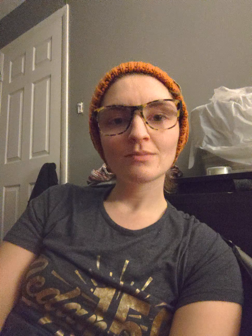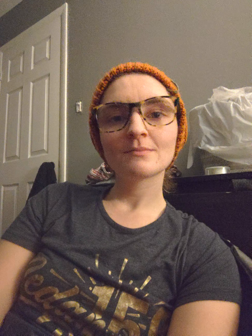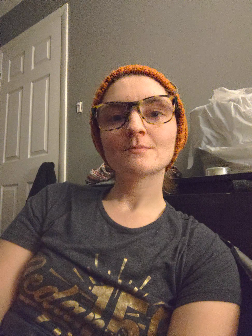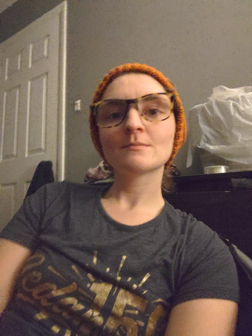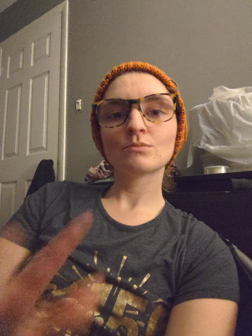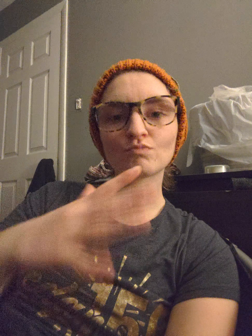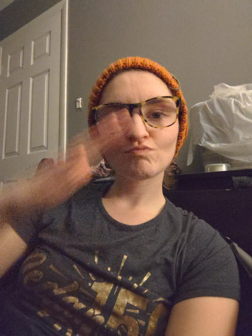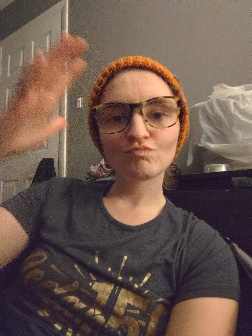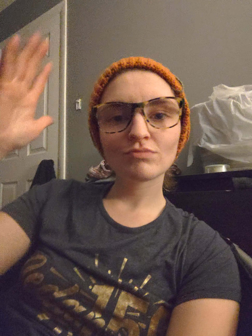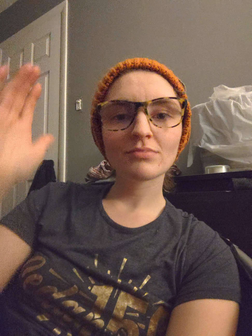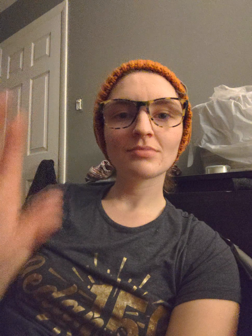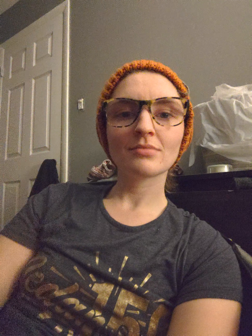helicopter